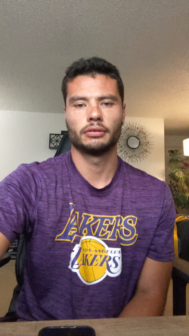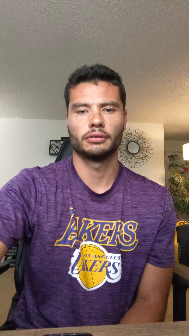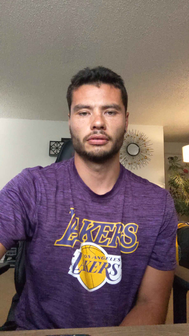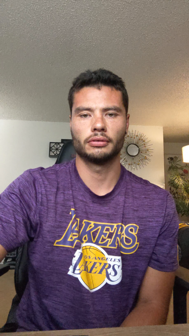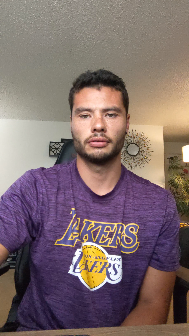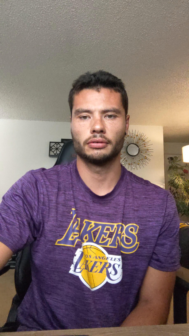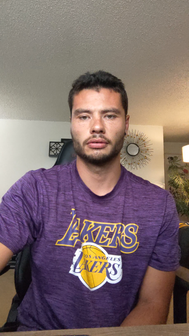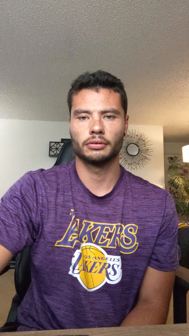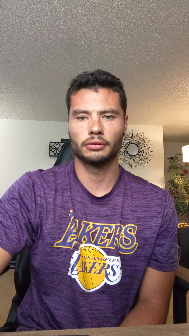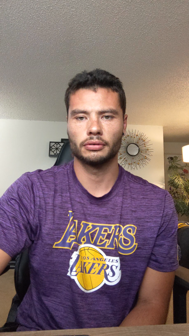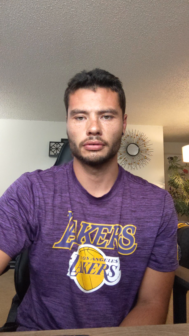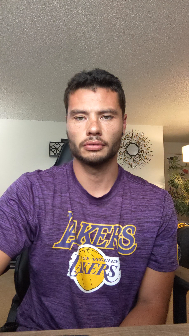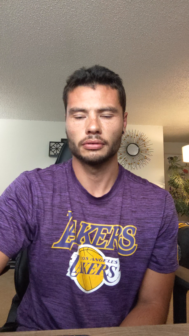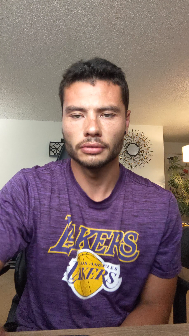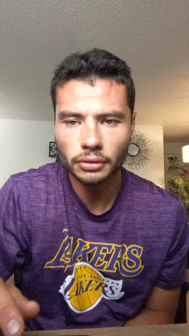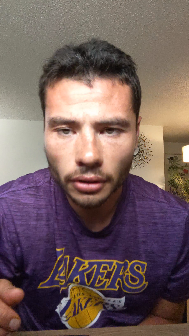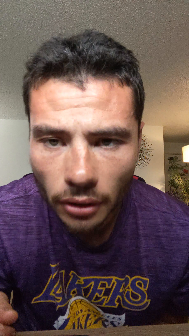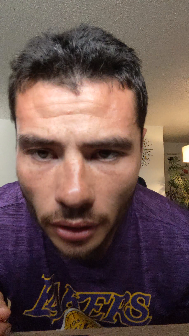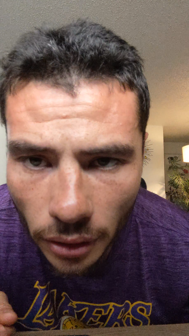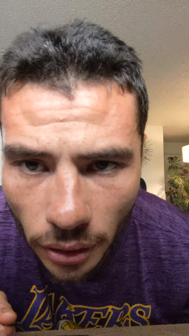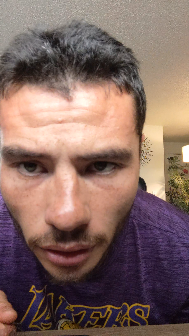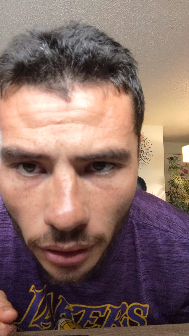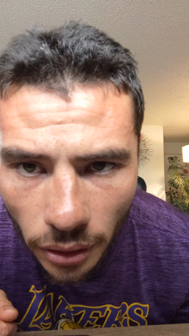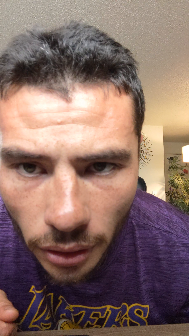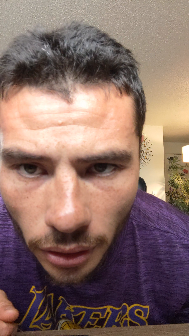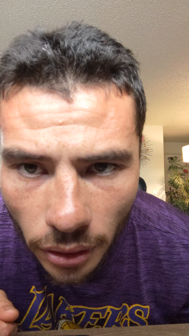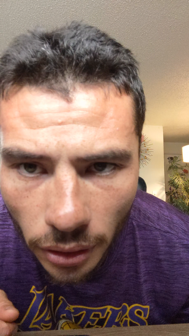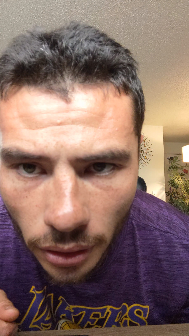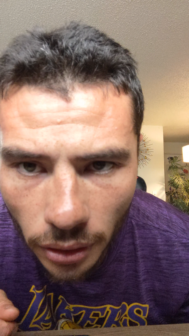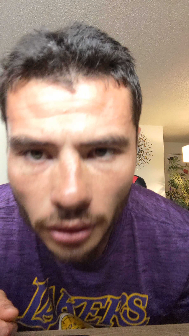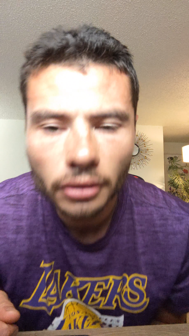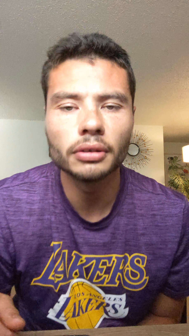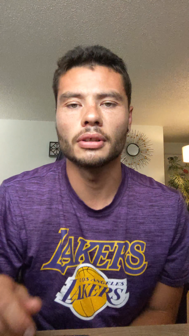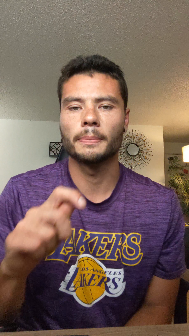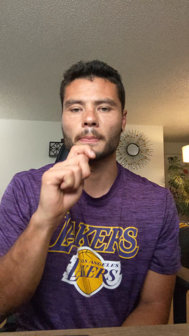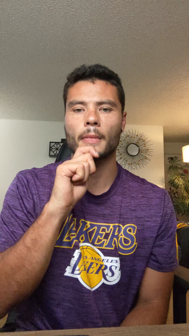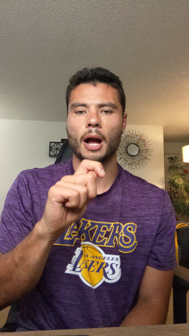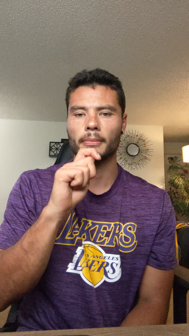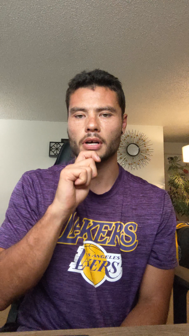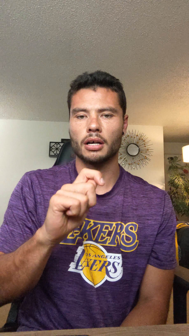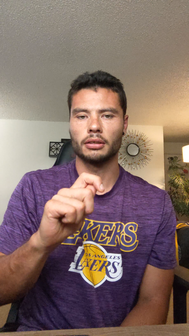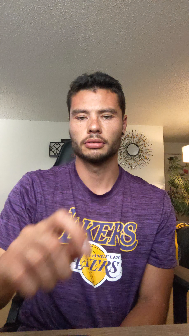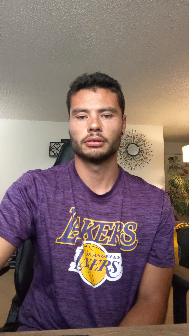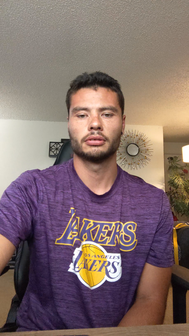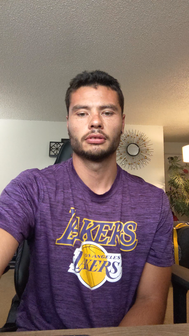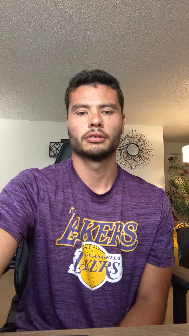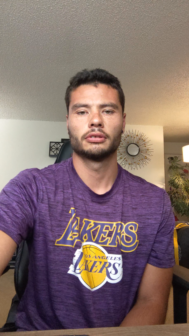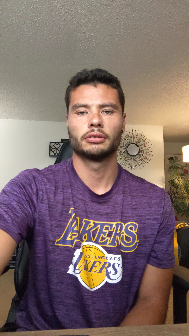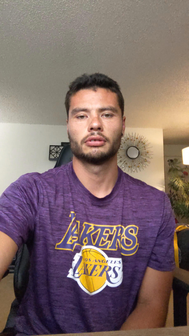popsicle